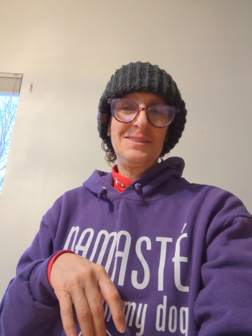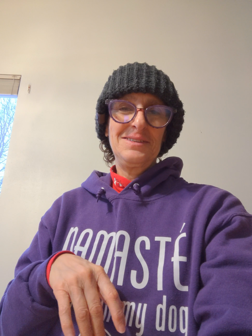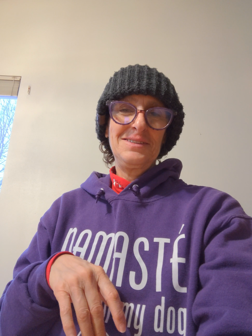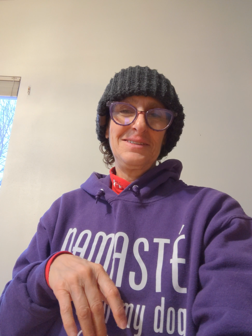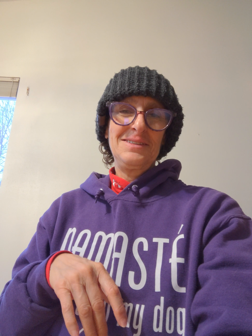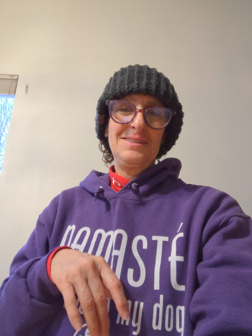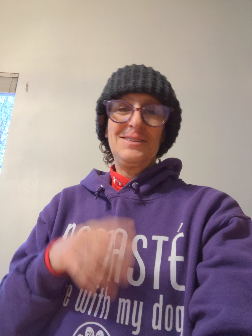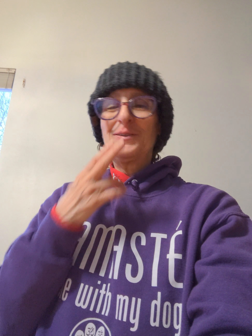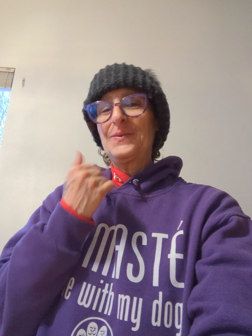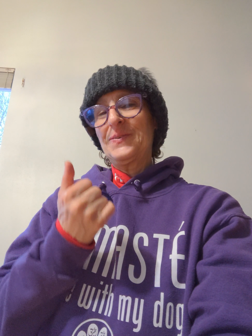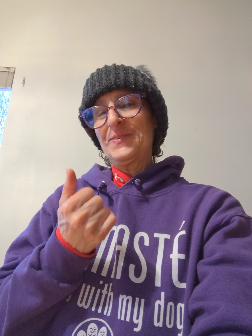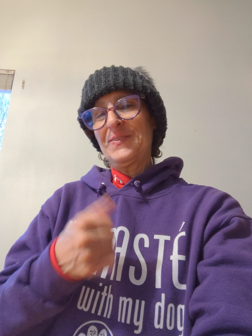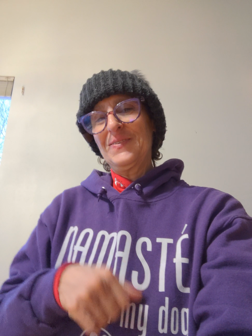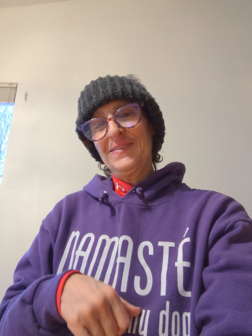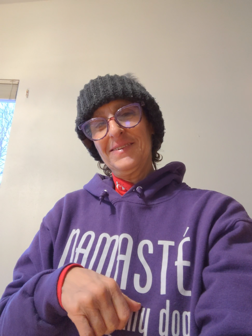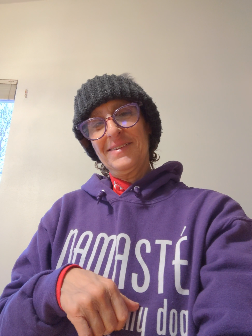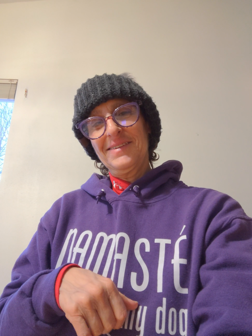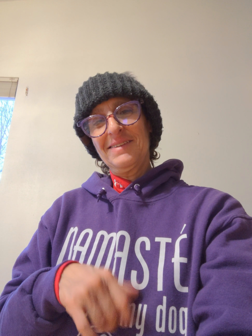cute